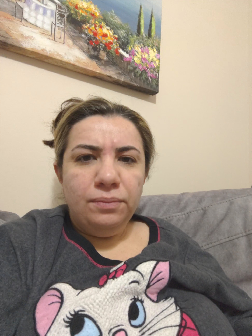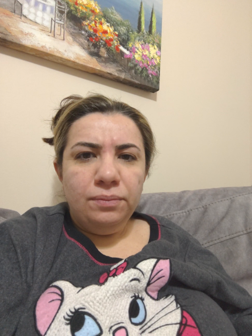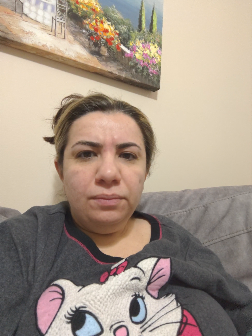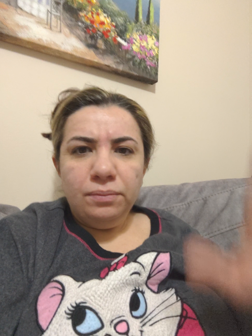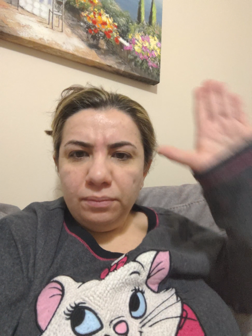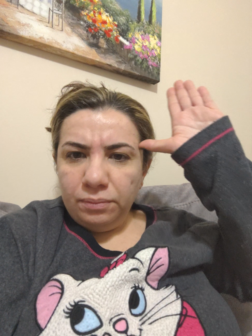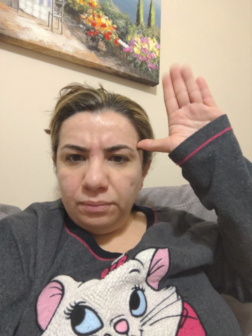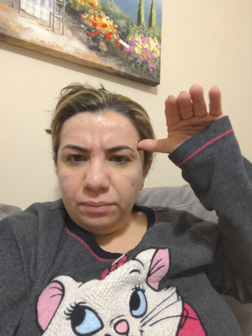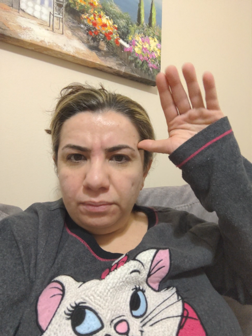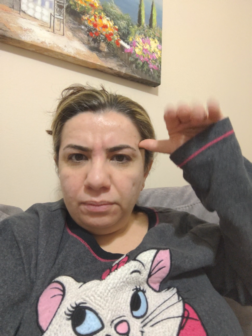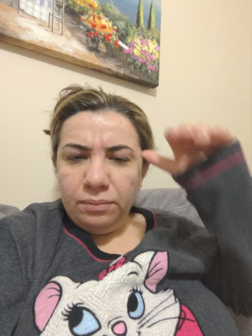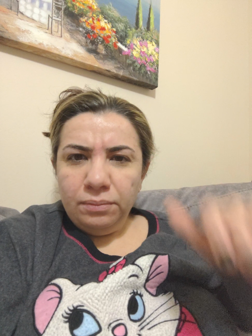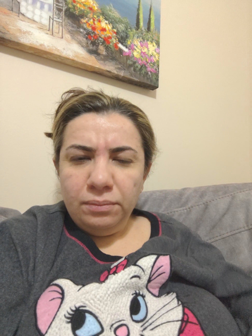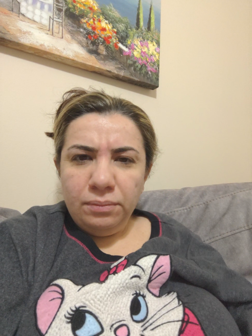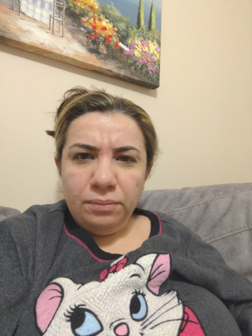donkey